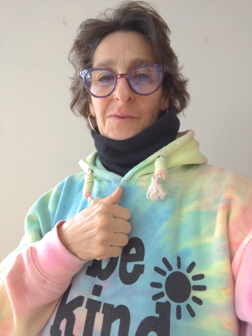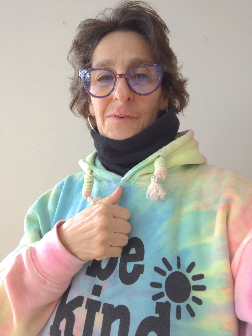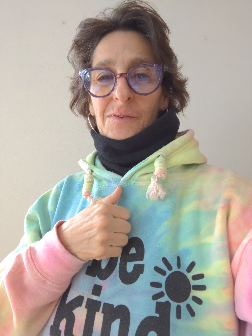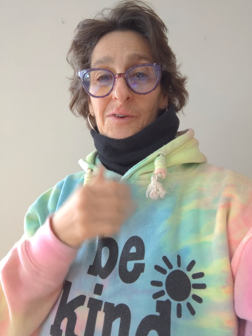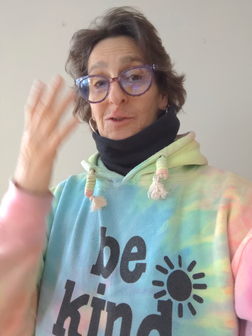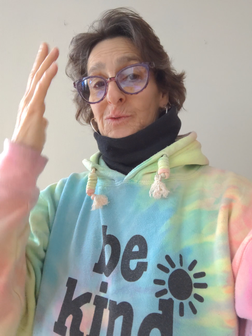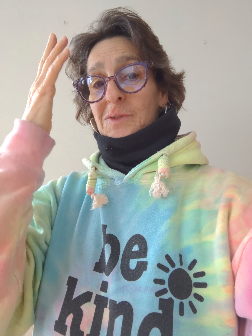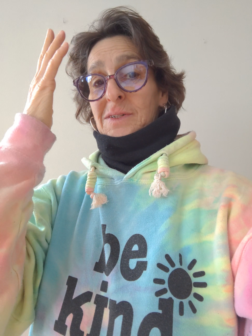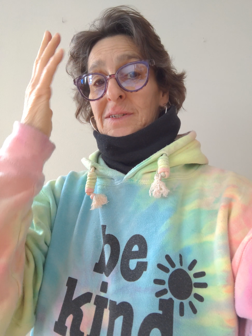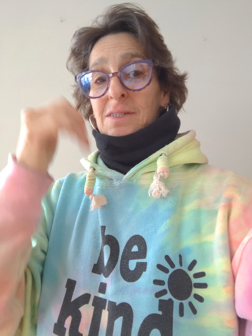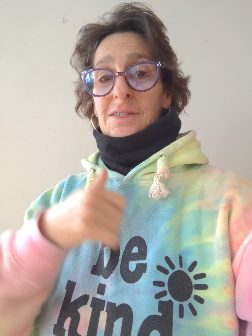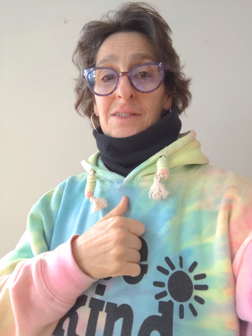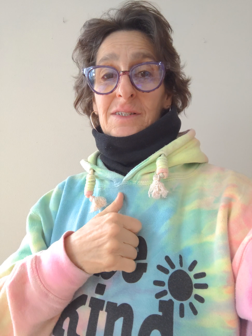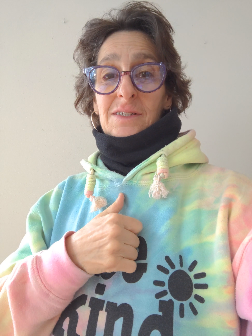tree